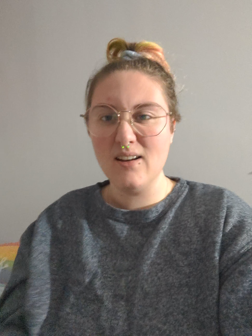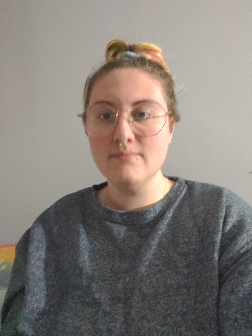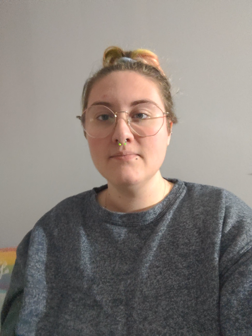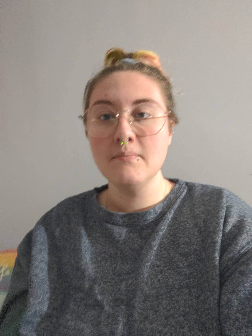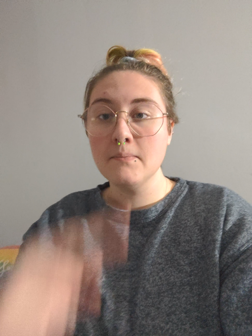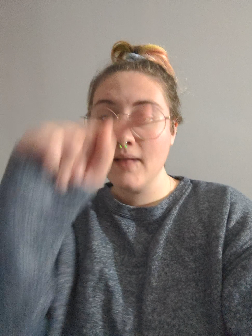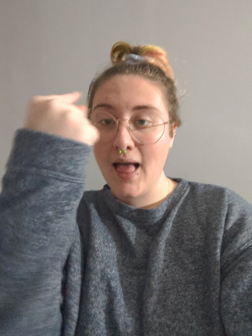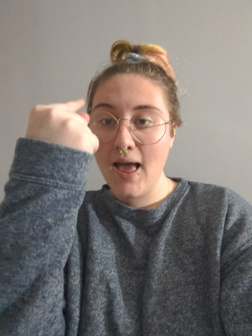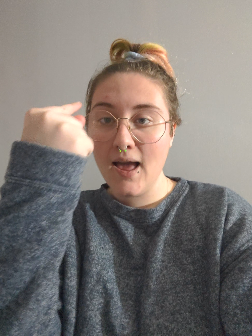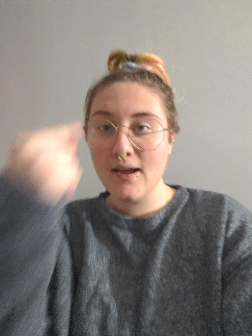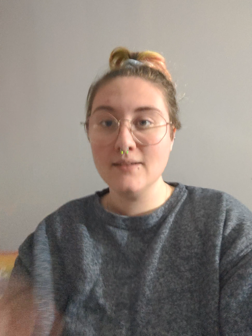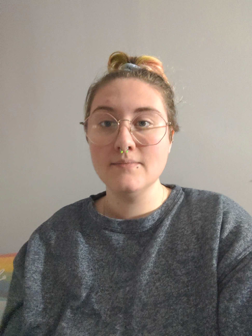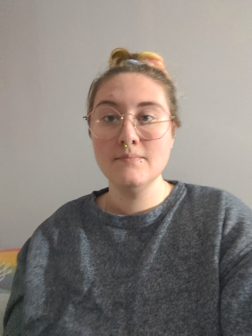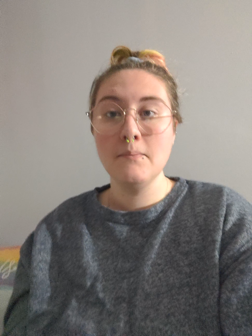black